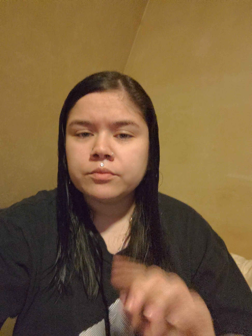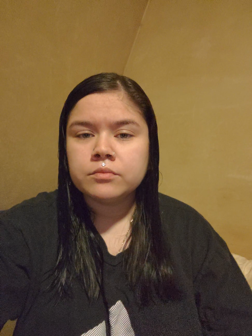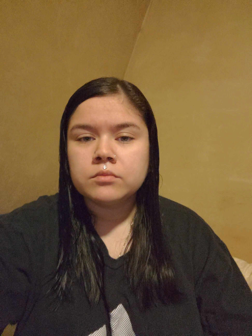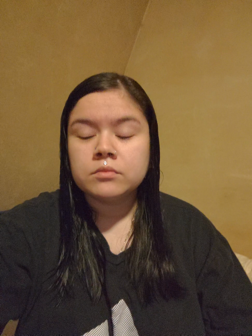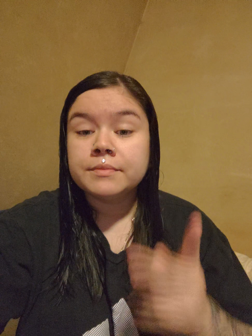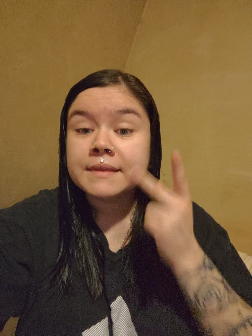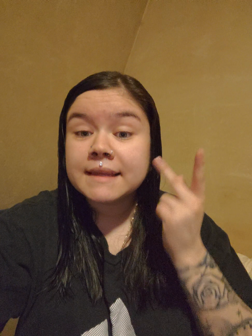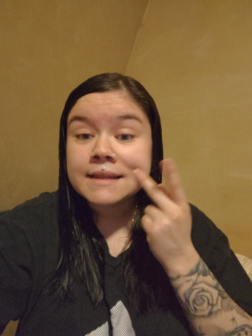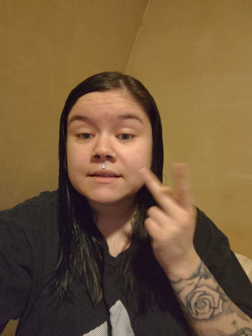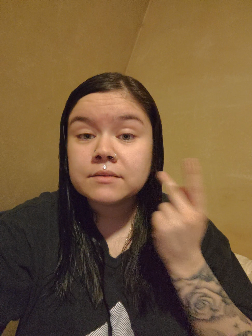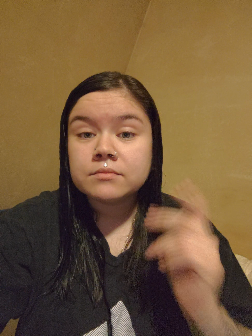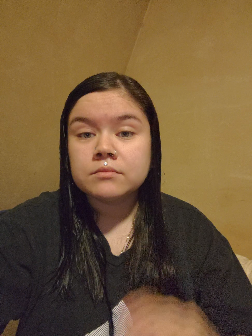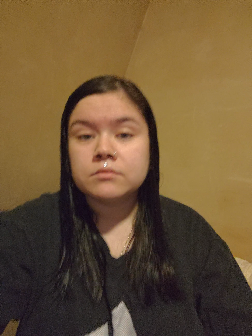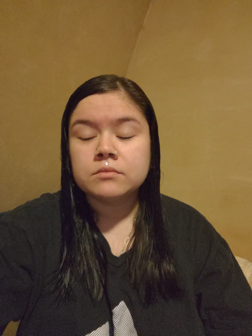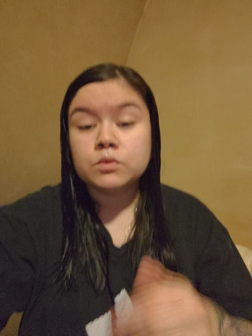kitty